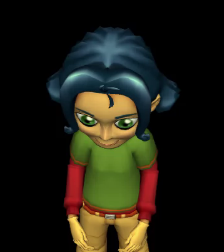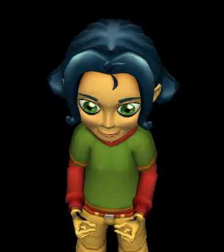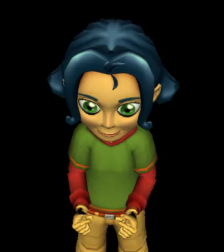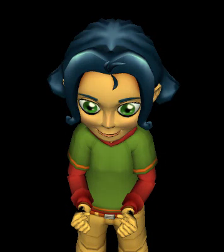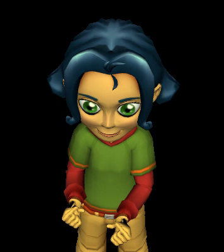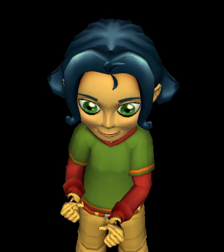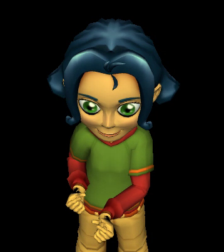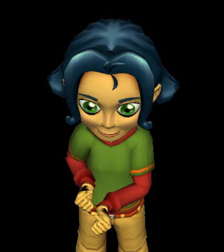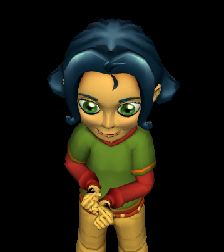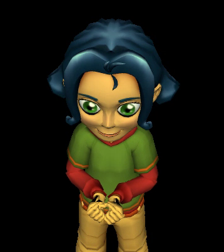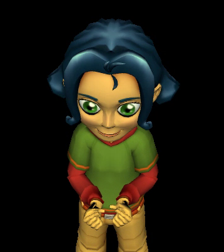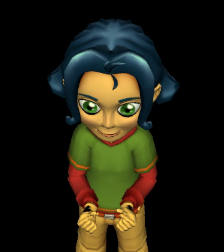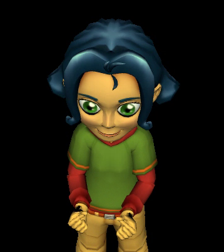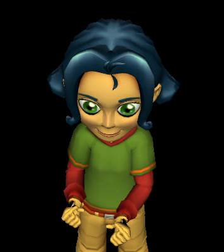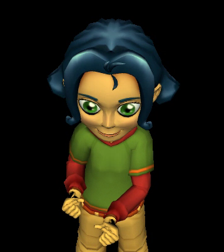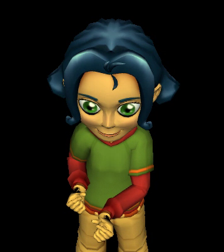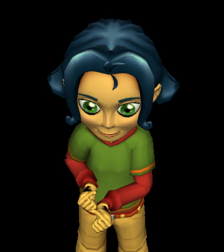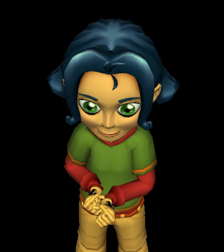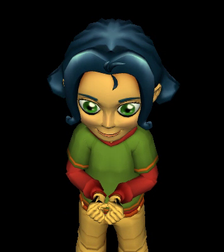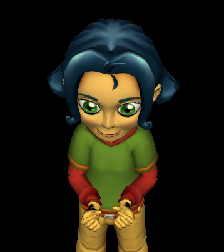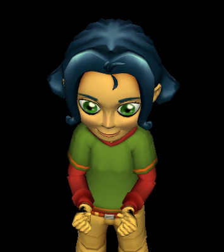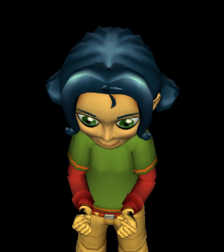اقتصاد